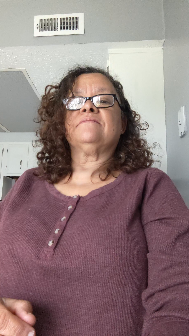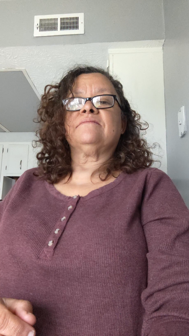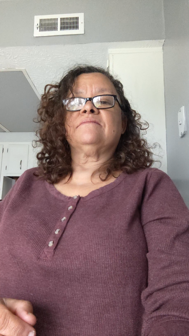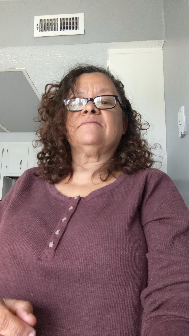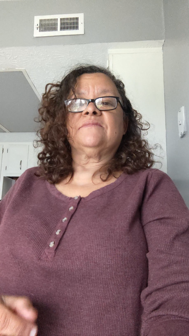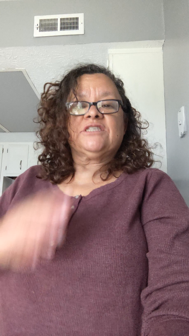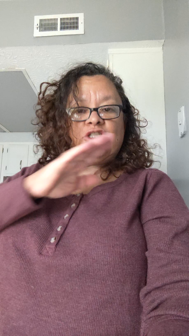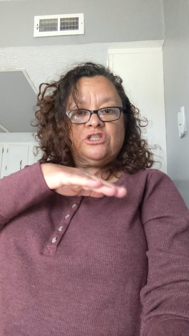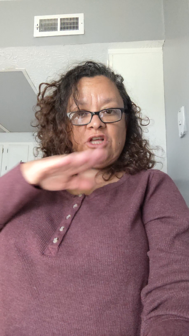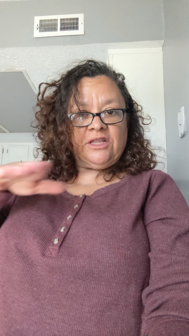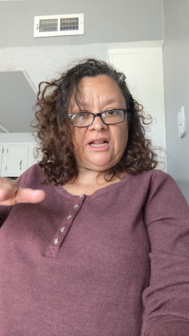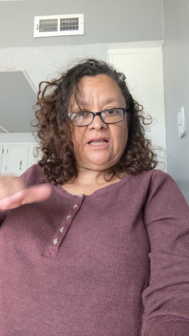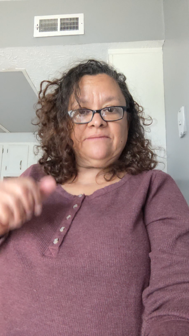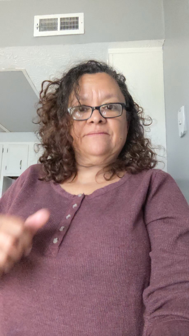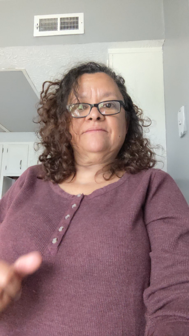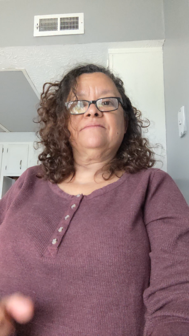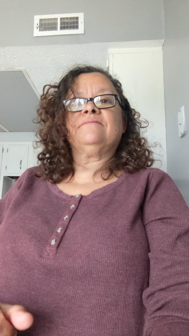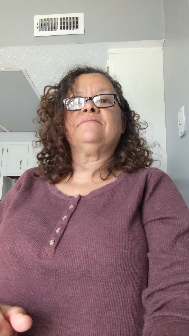children